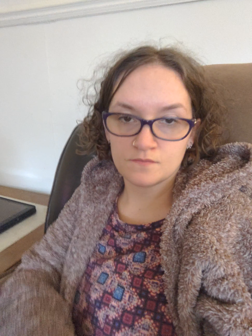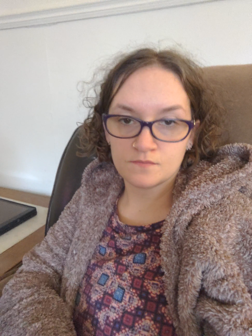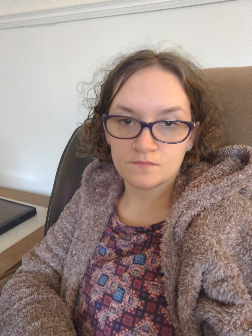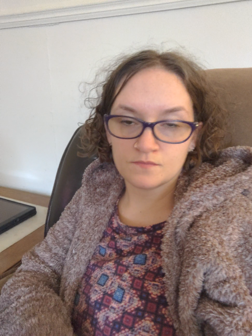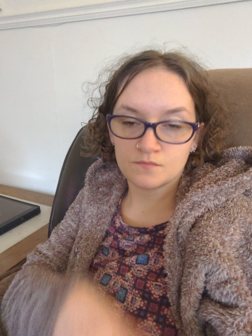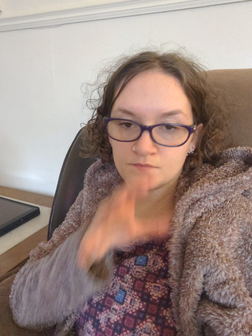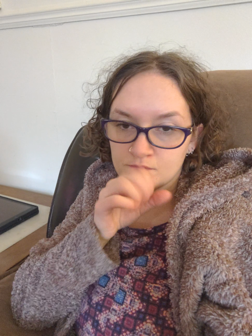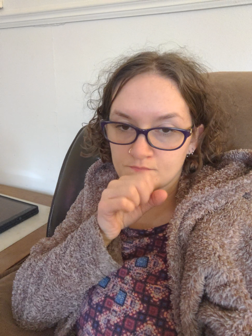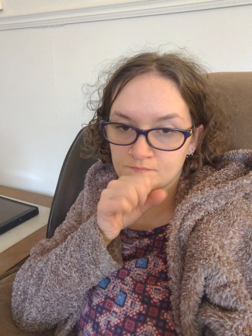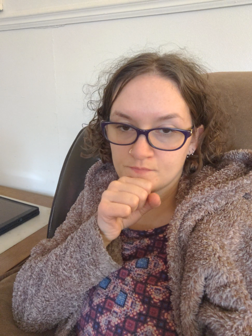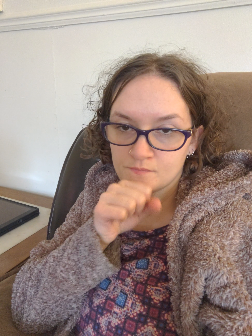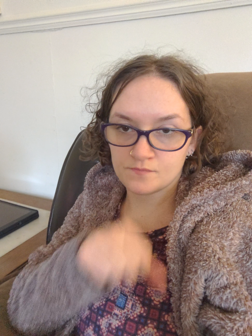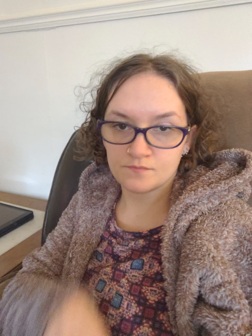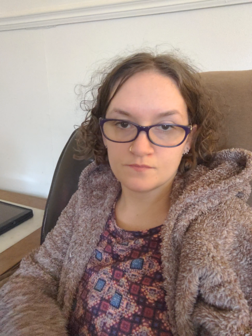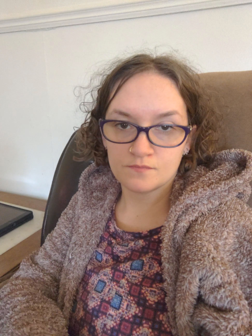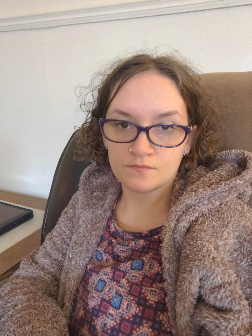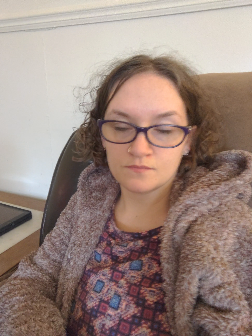orange